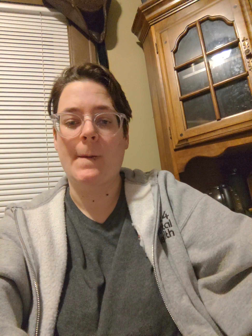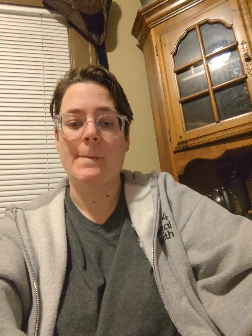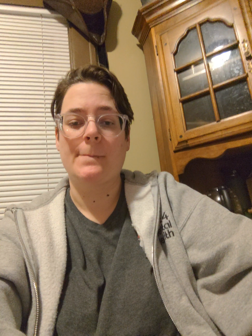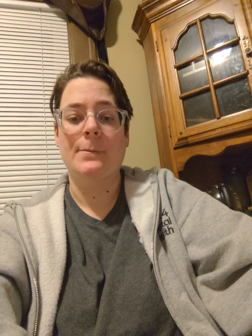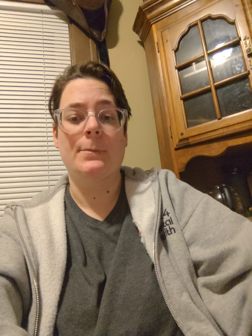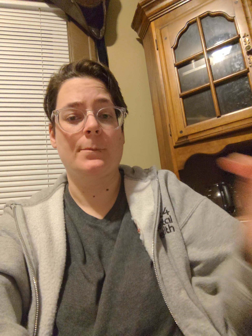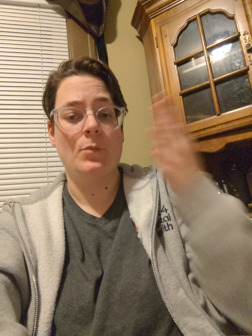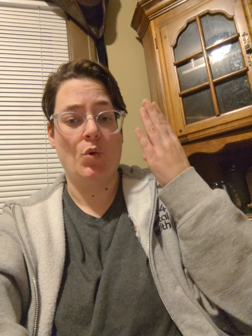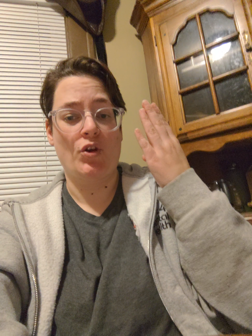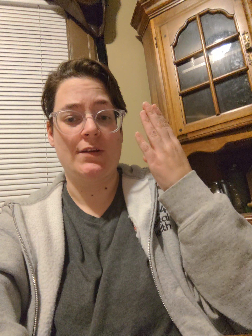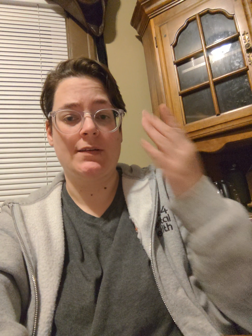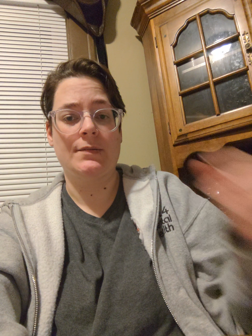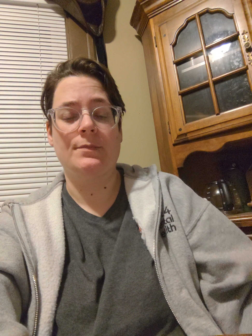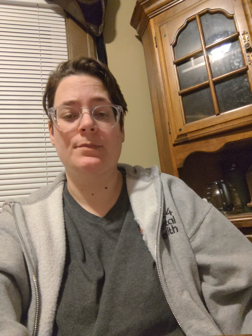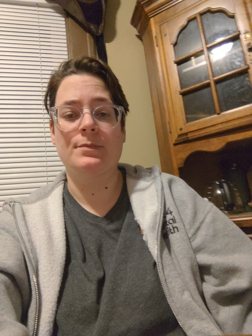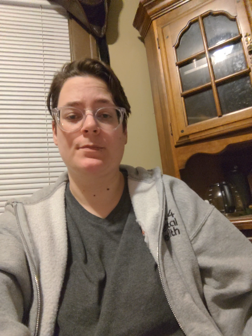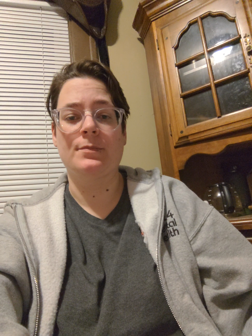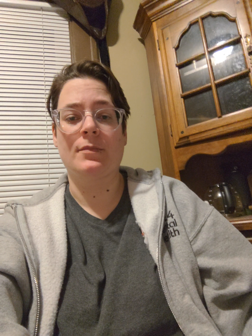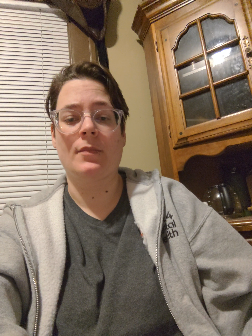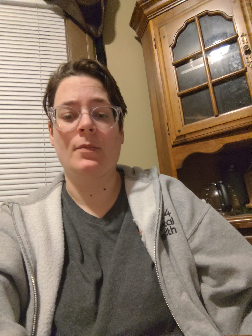morning